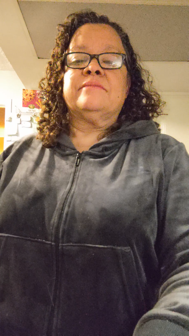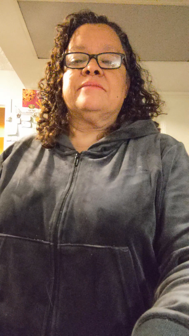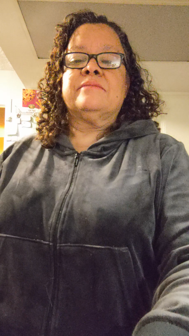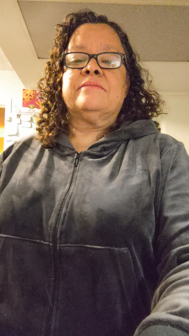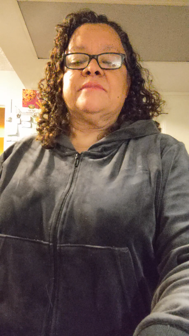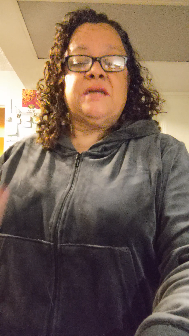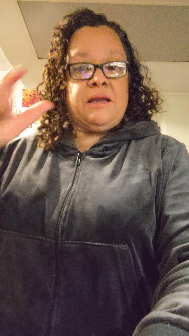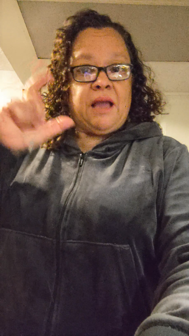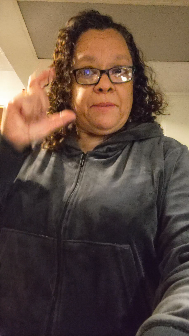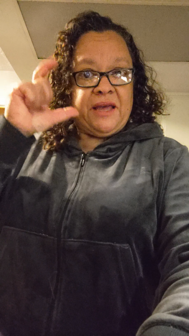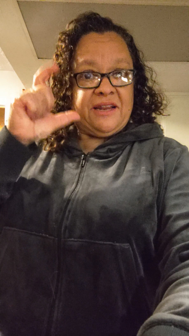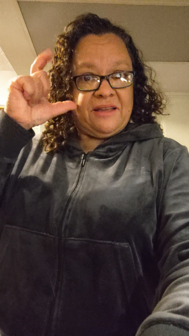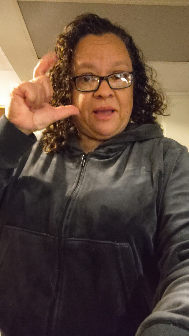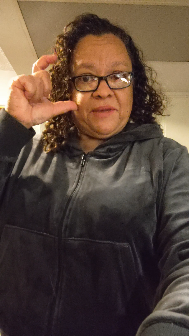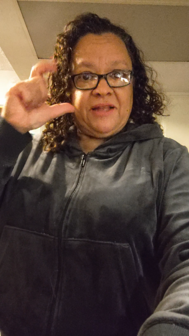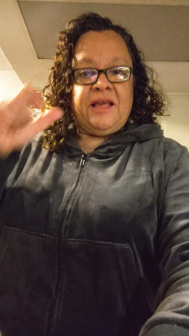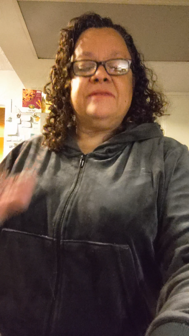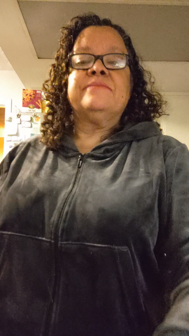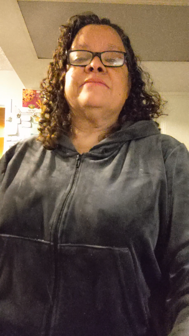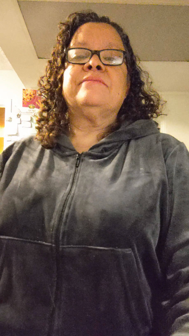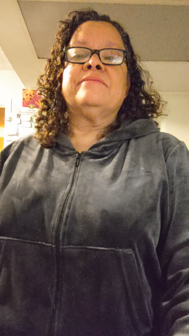camera